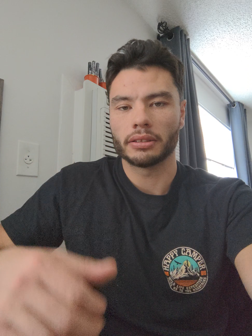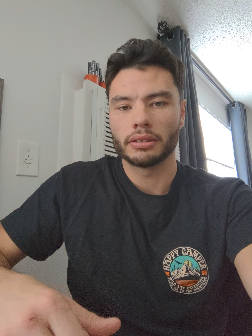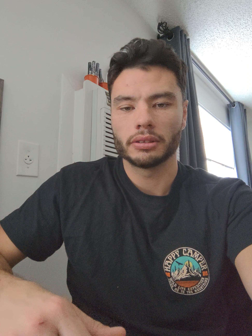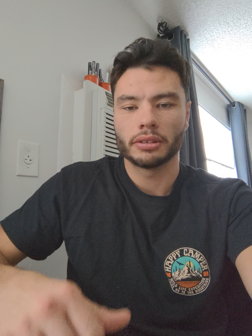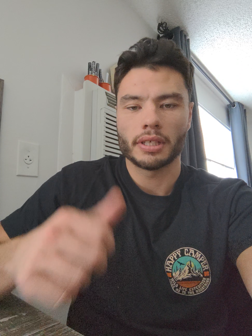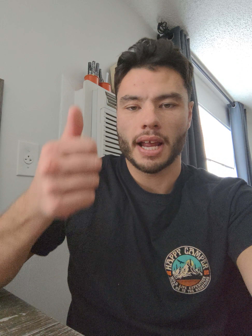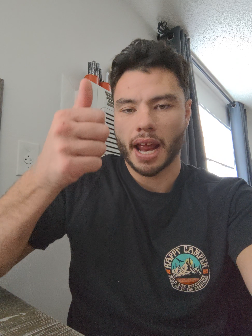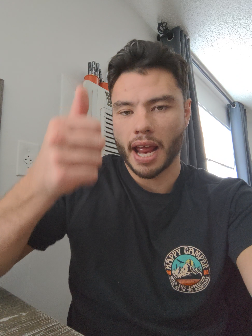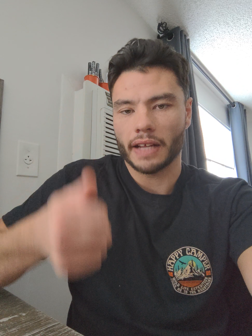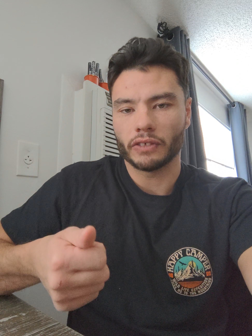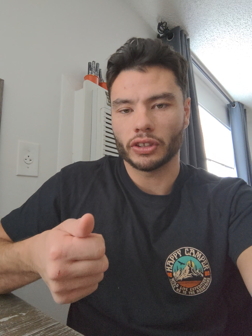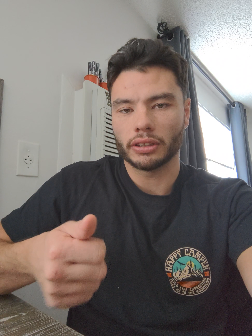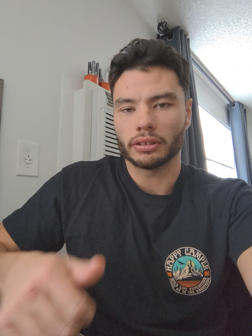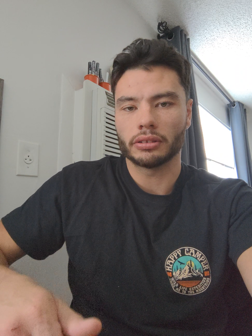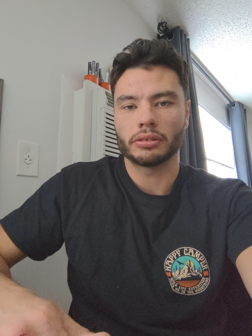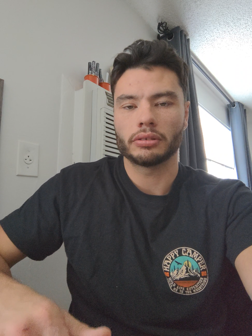every